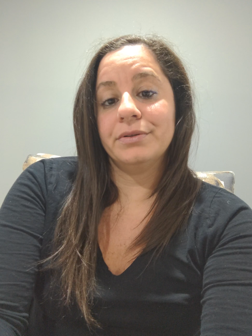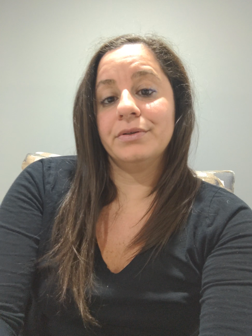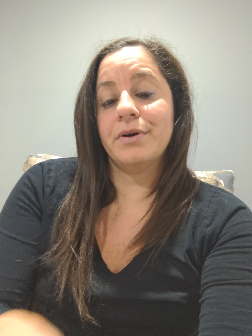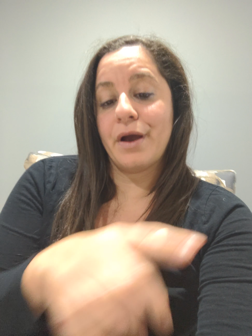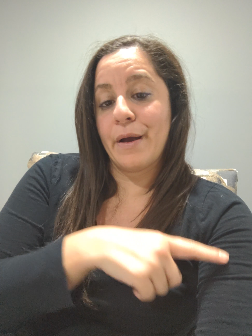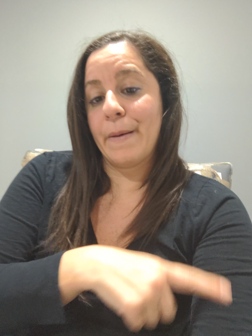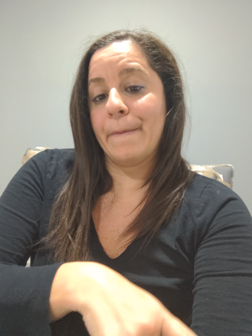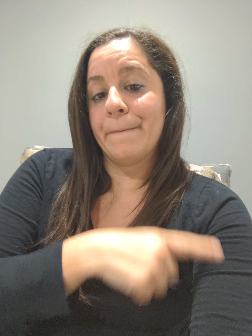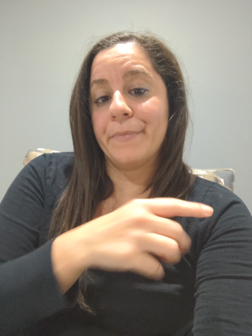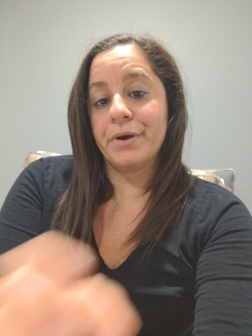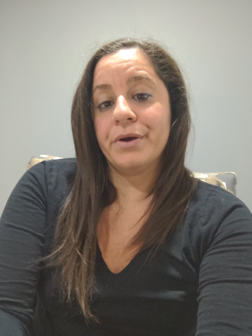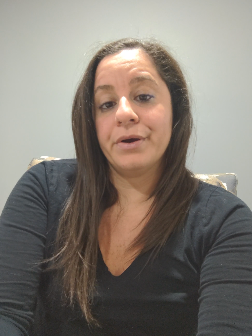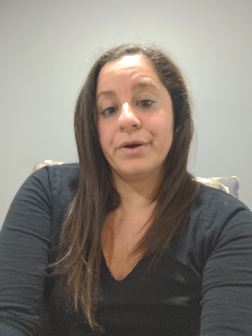arm